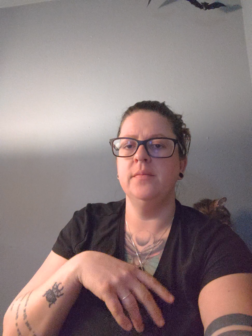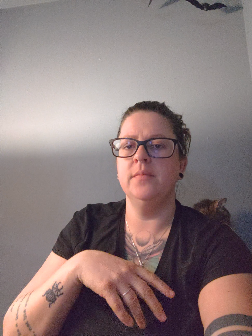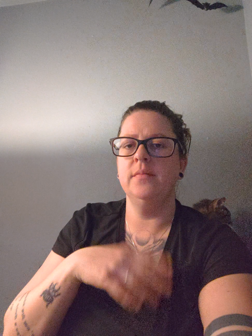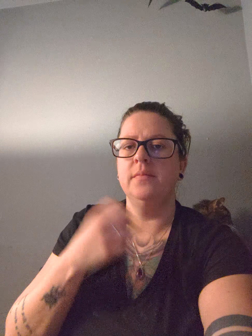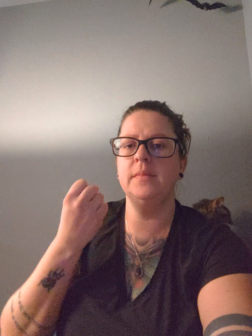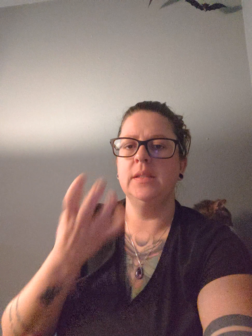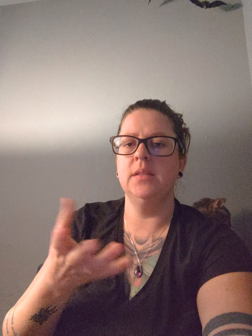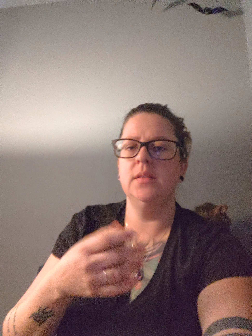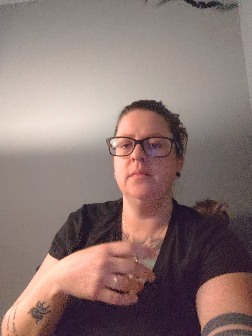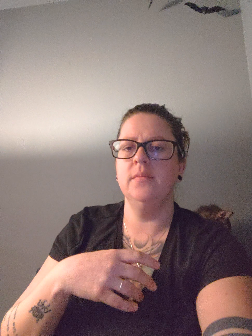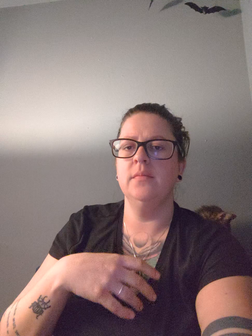many